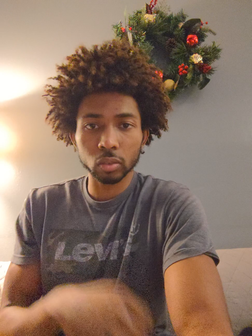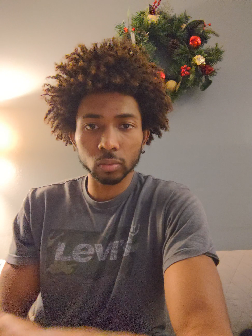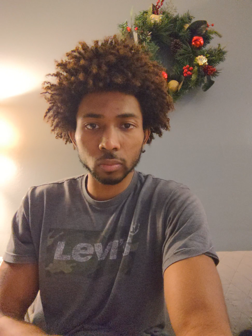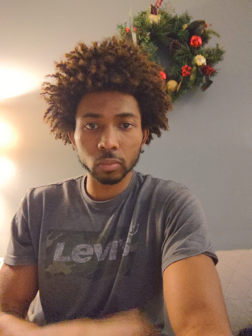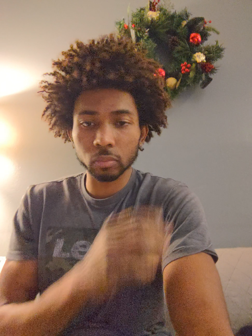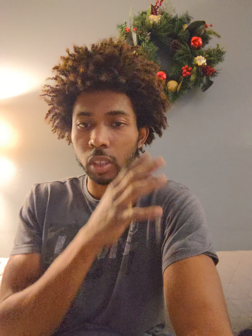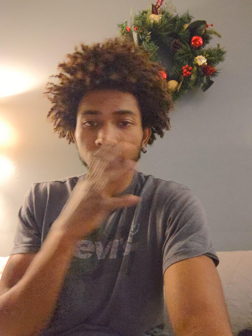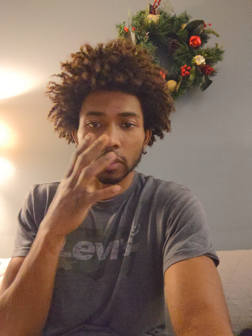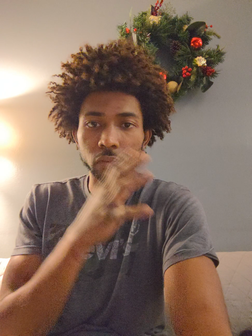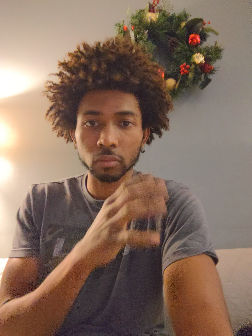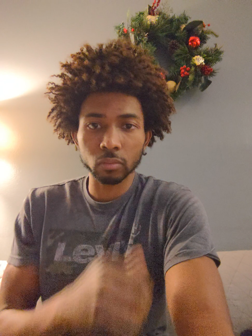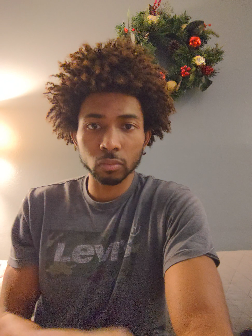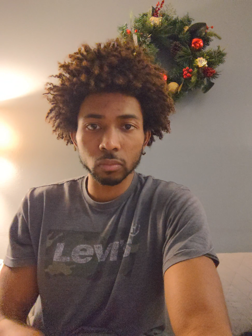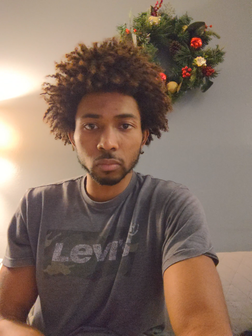farm